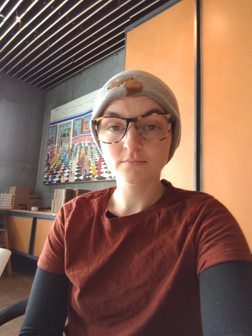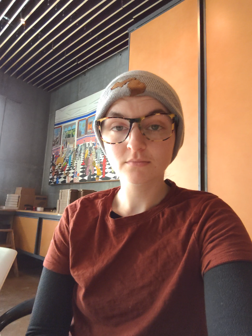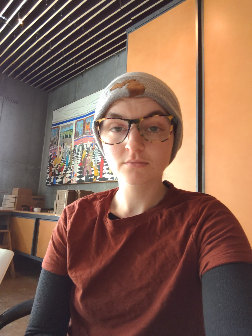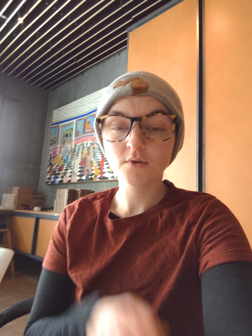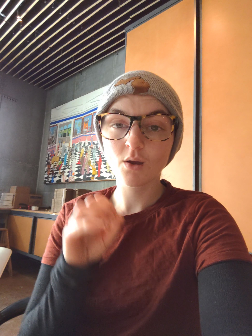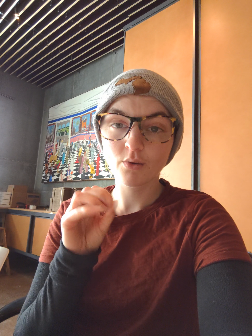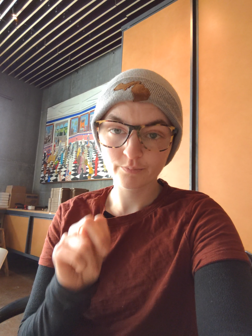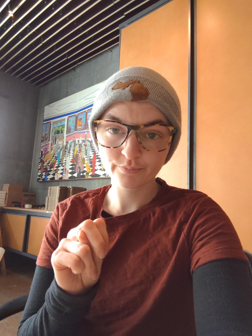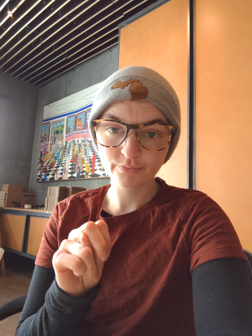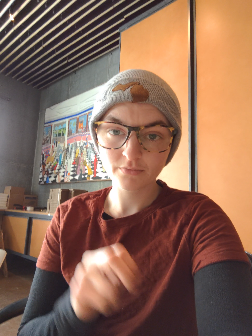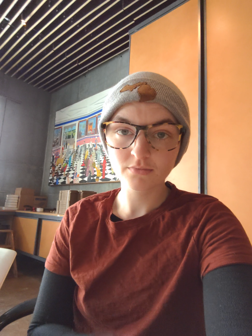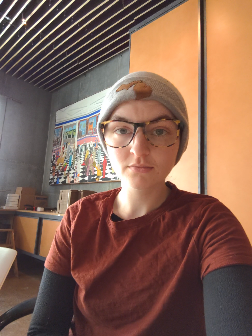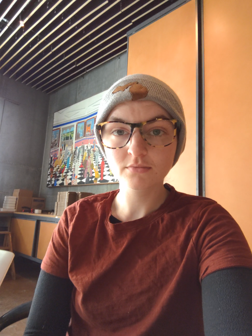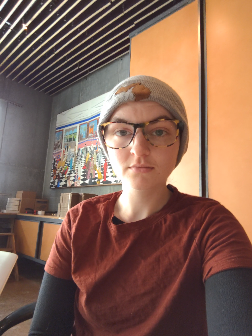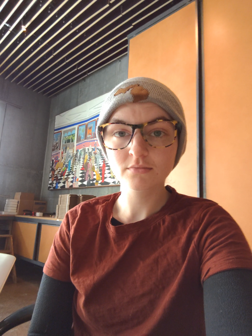on